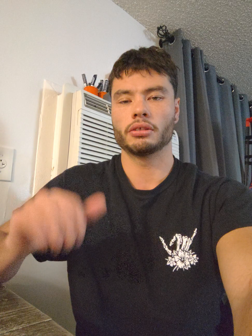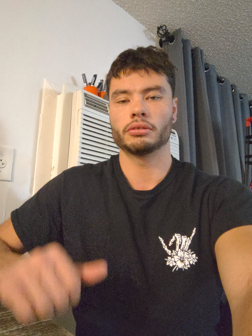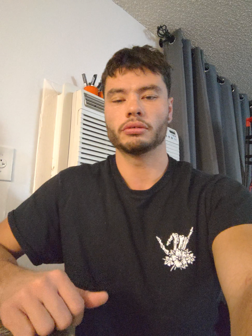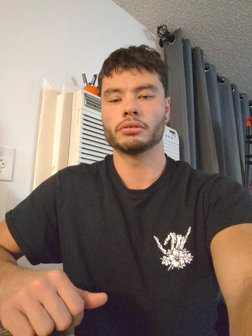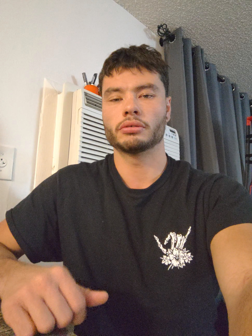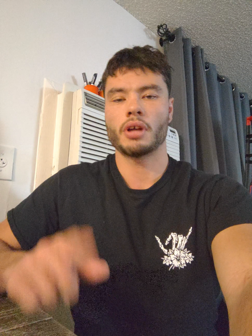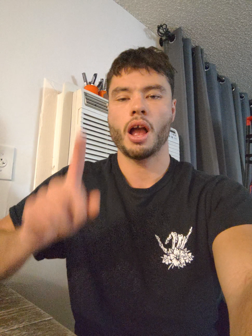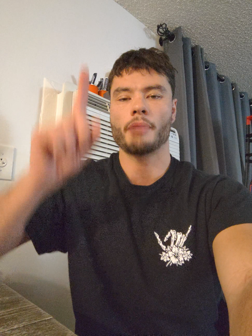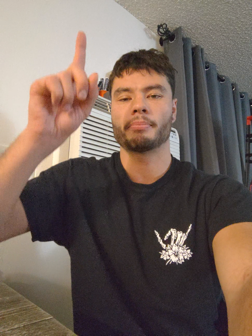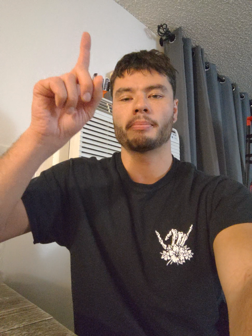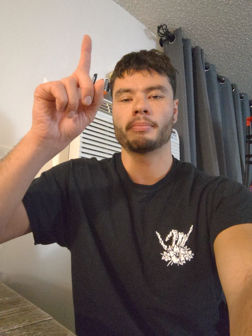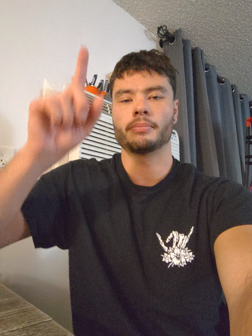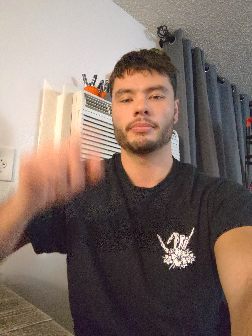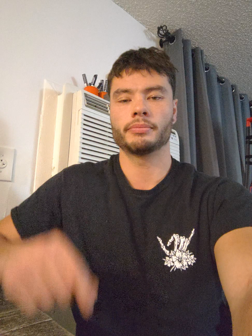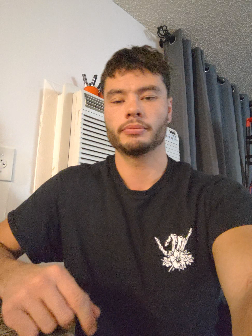up